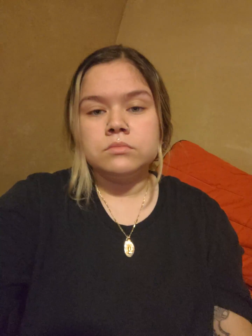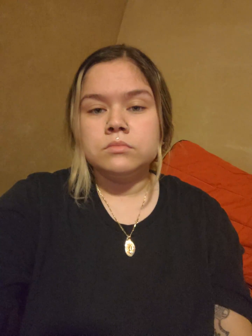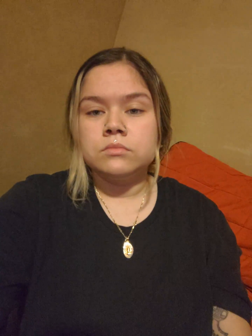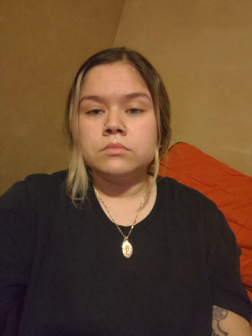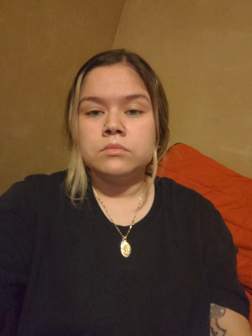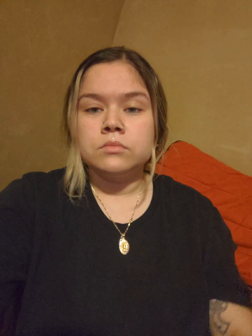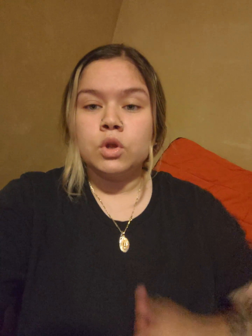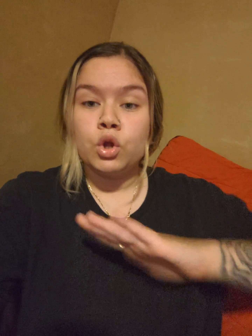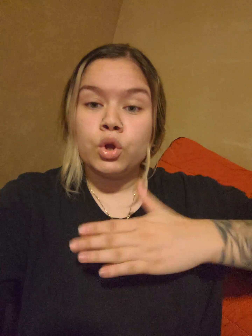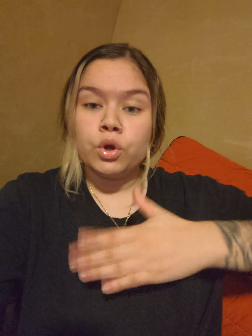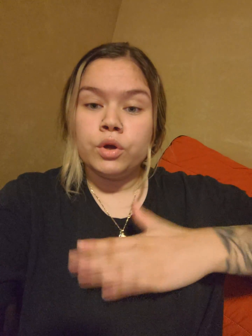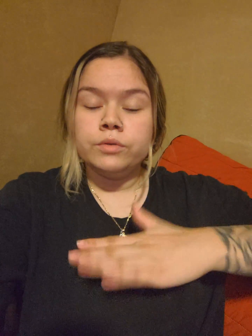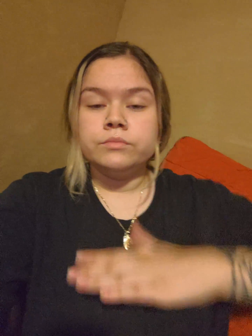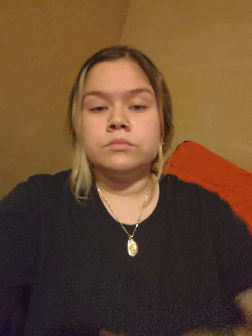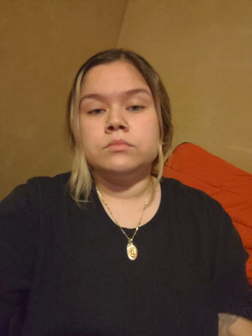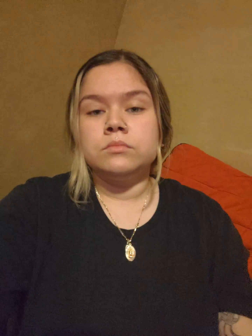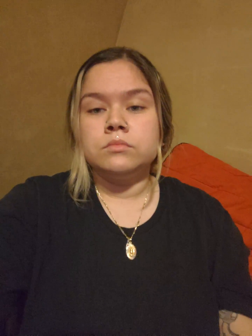cook